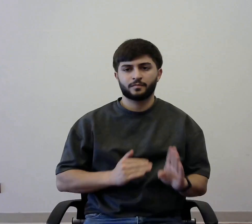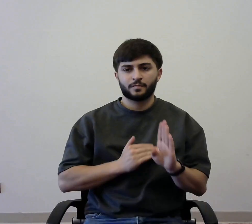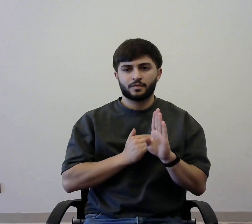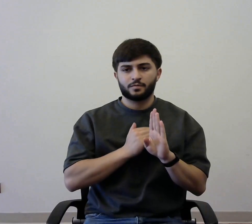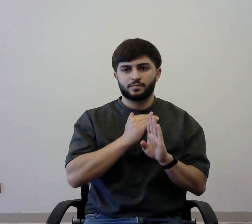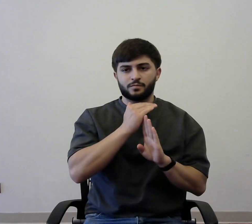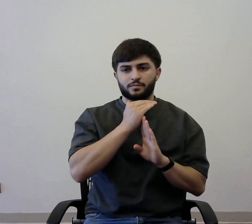uğur